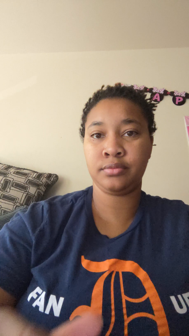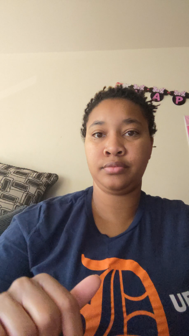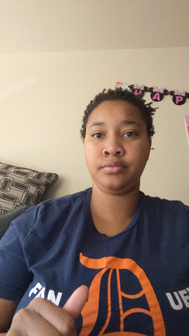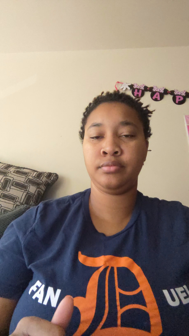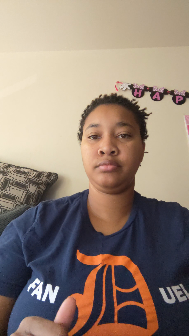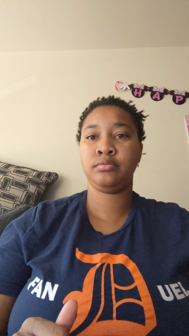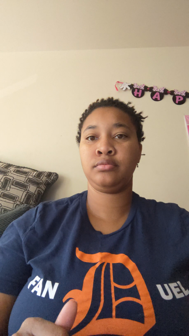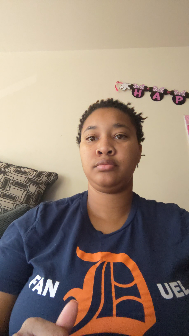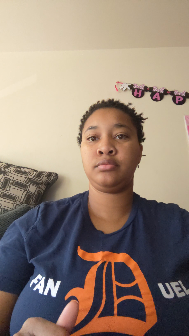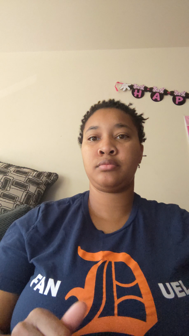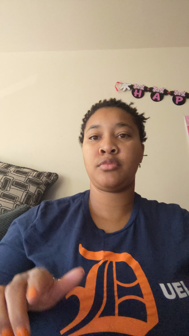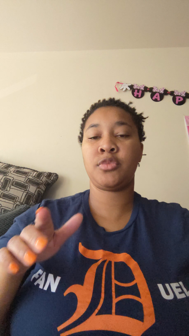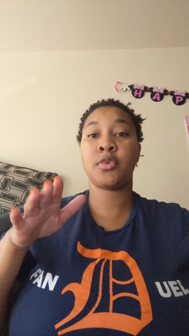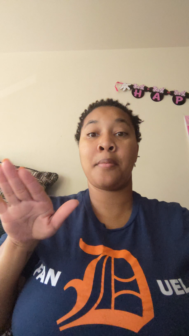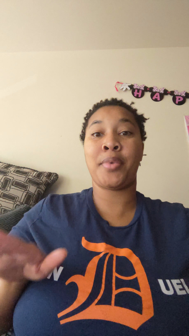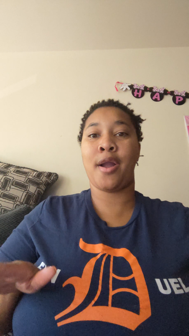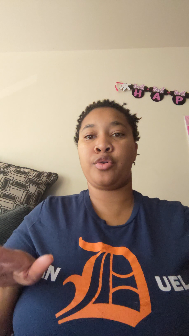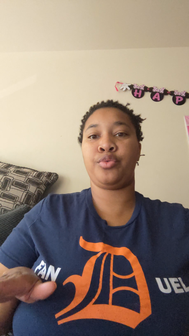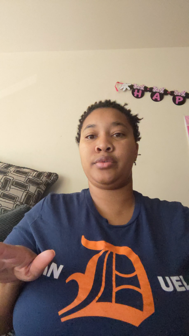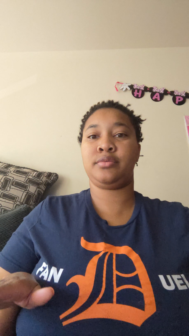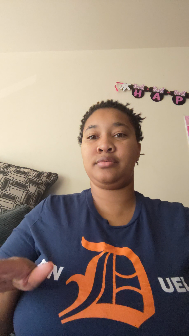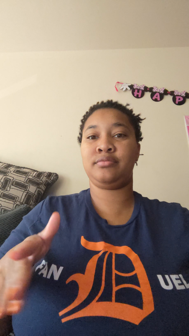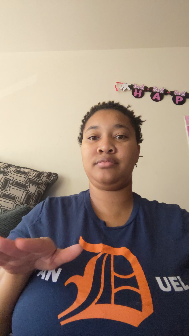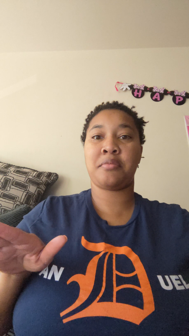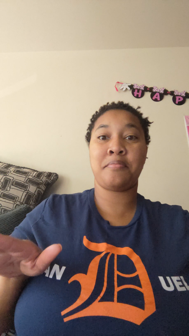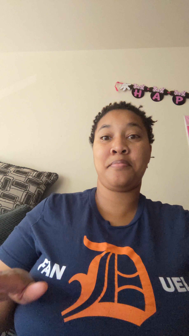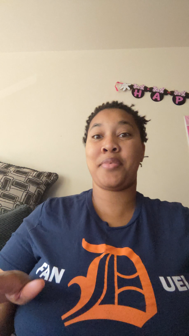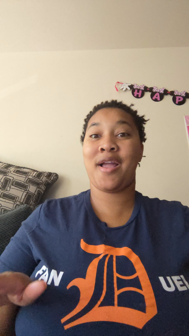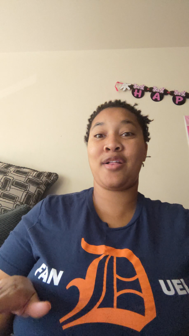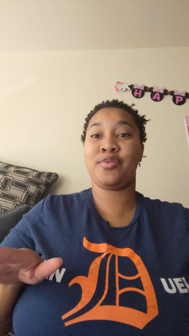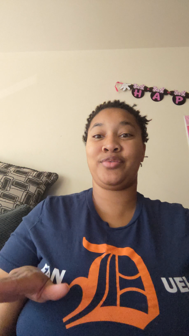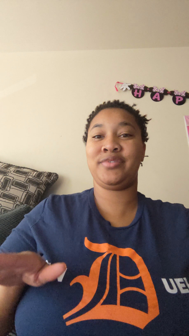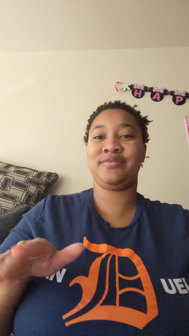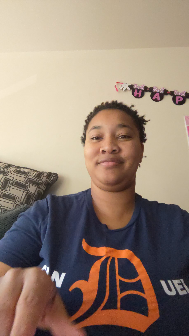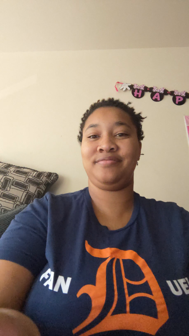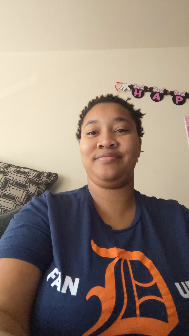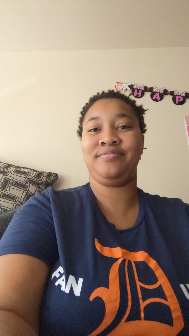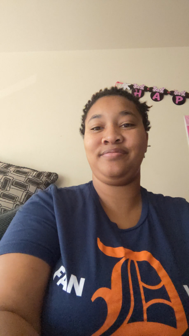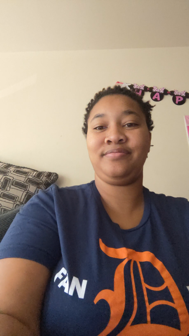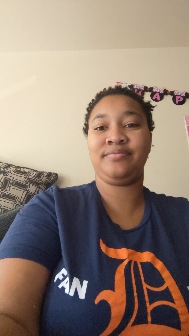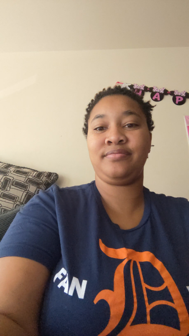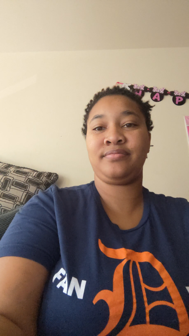penguin